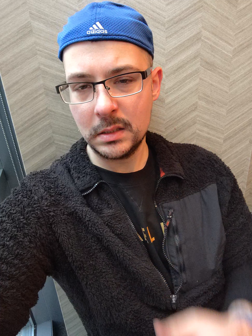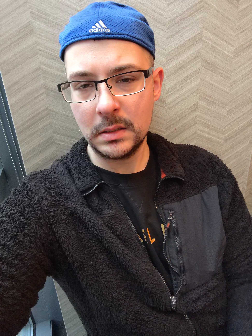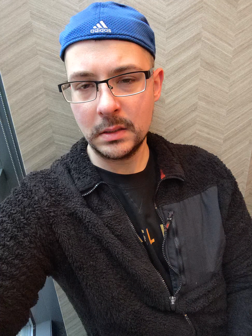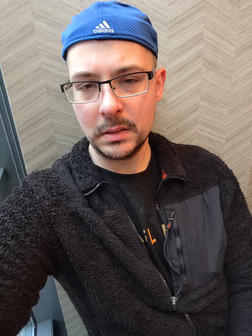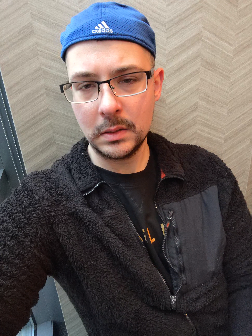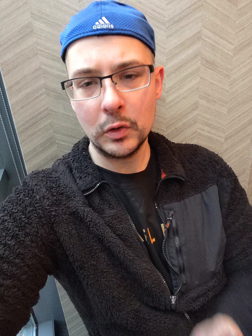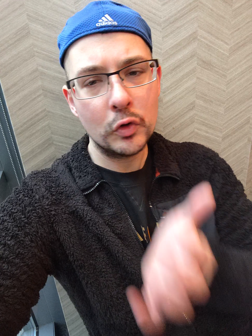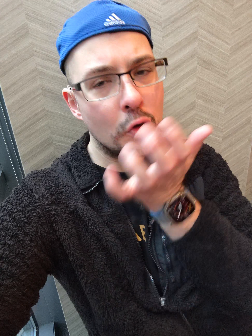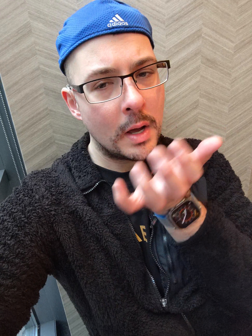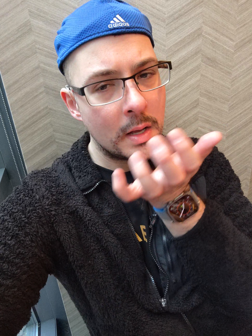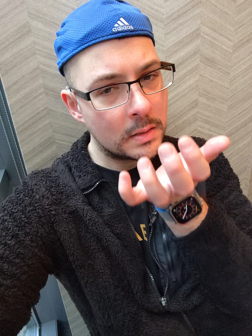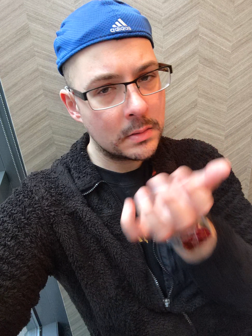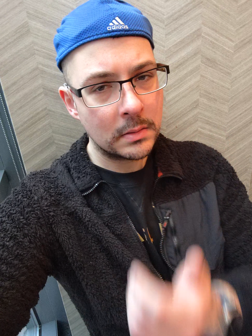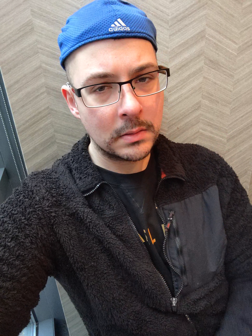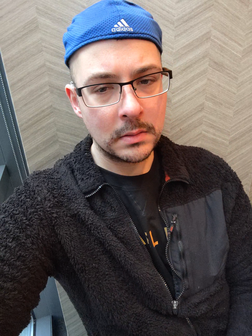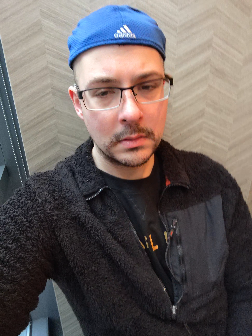grass